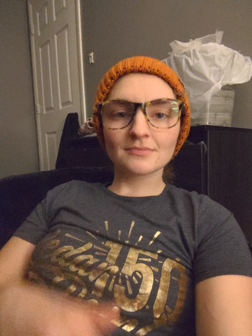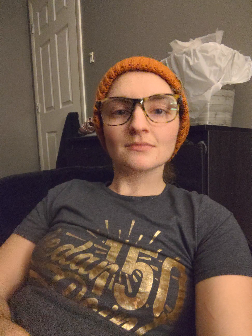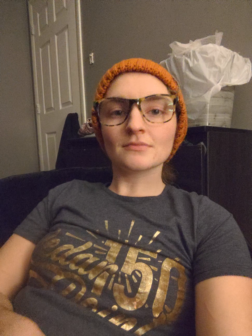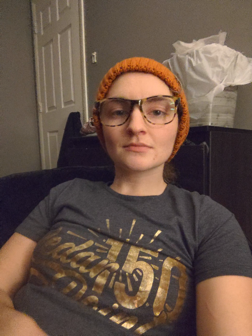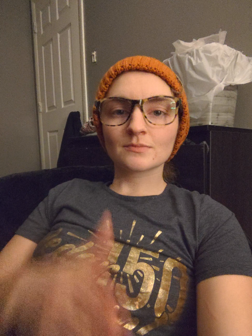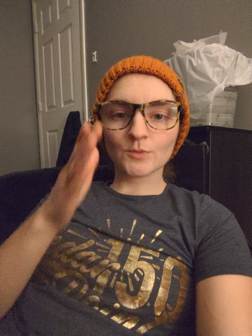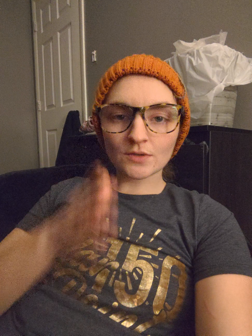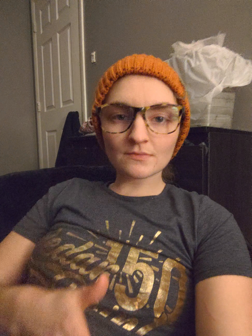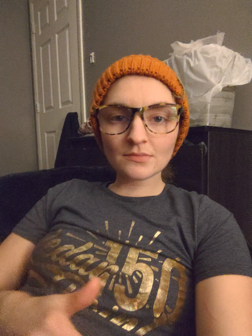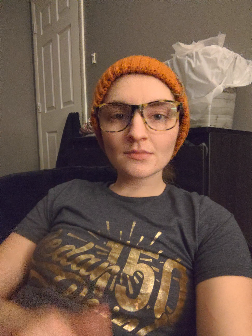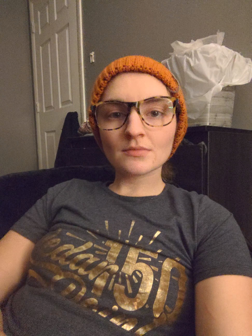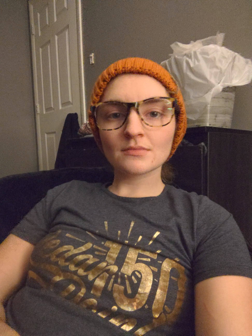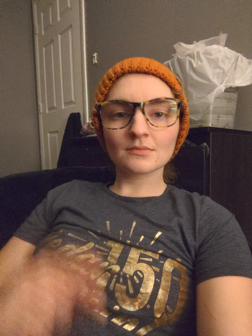person